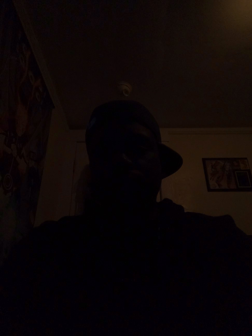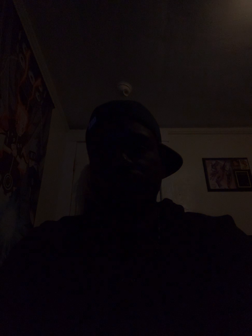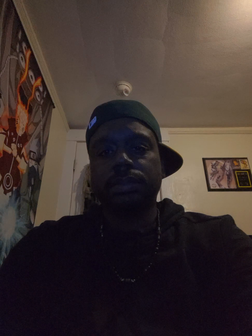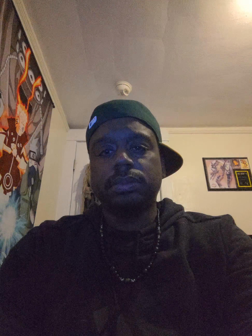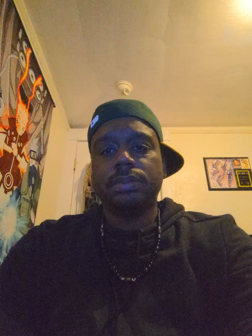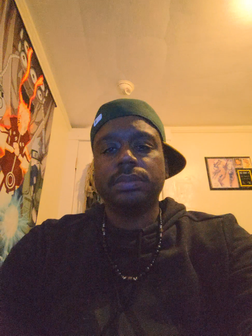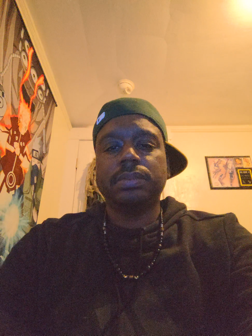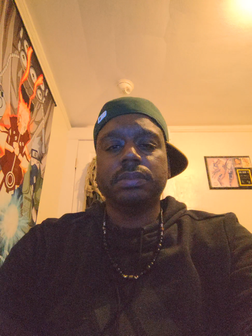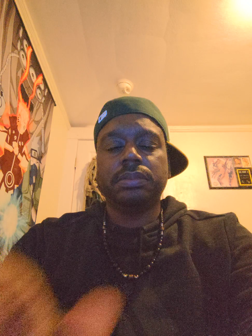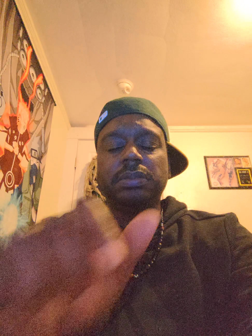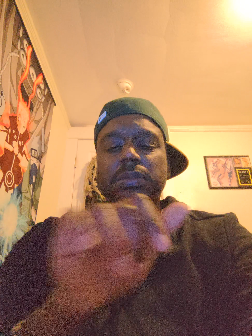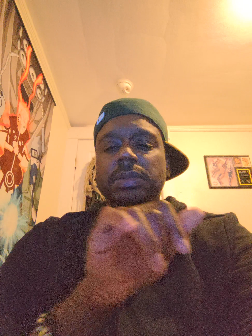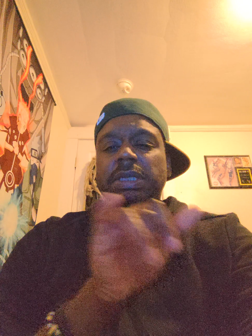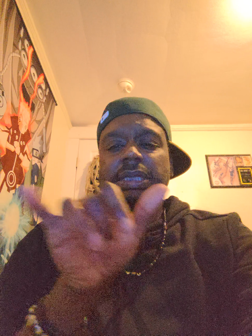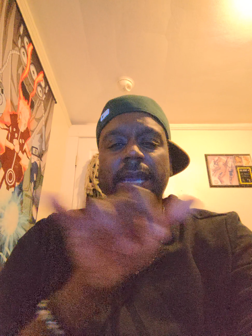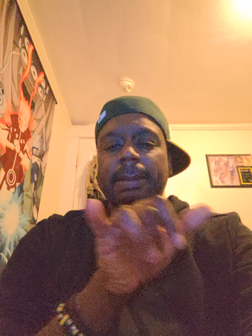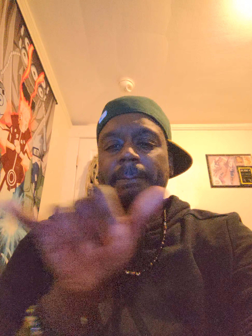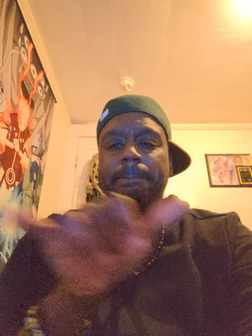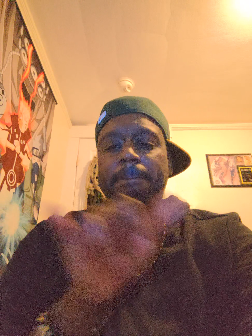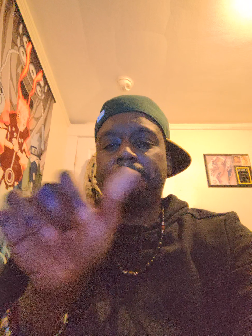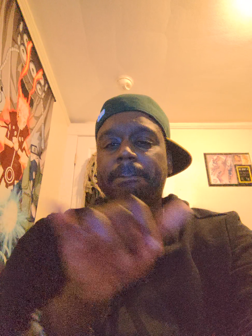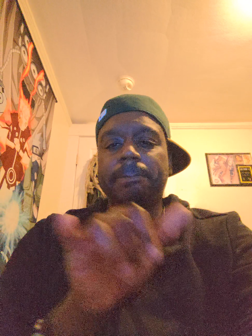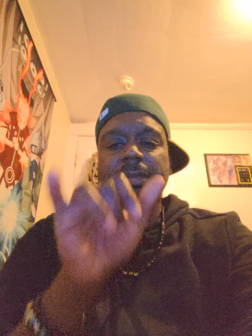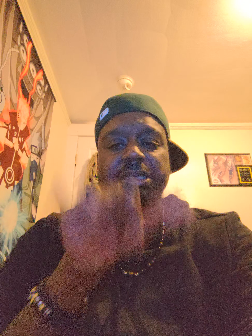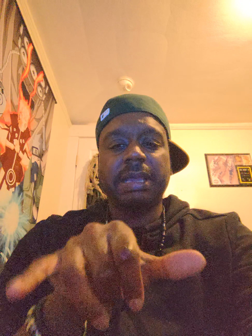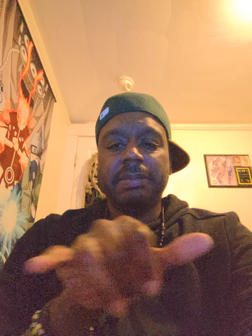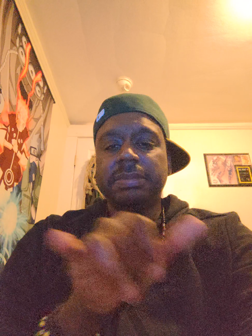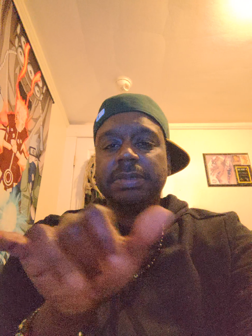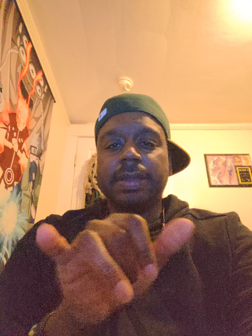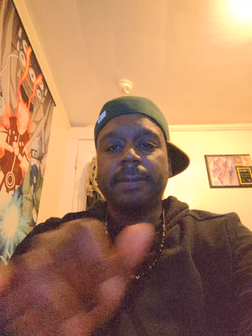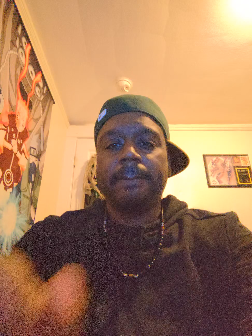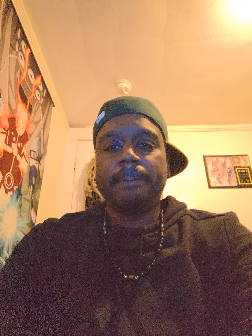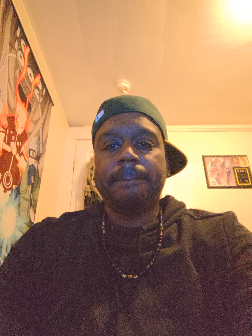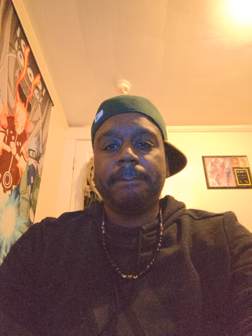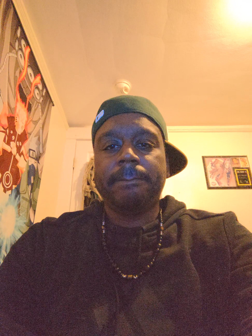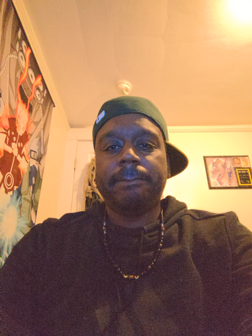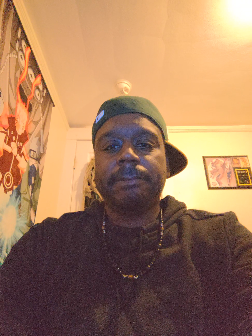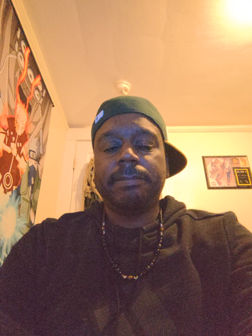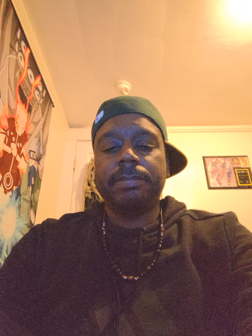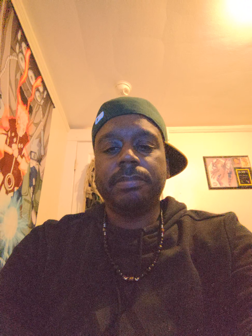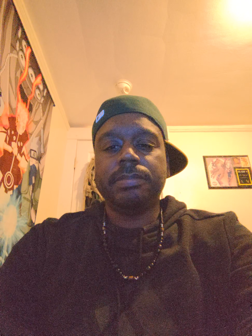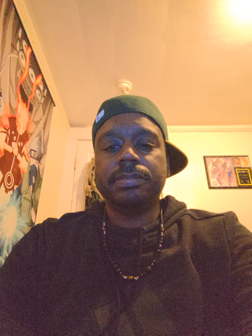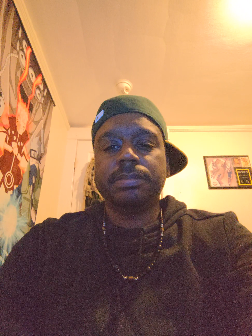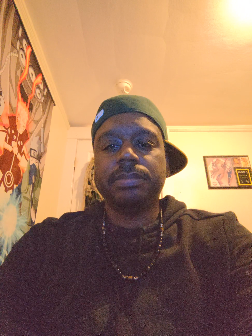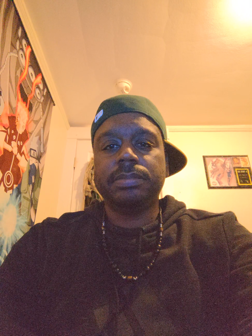same